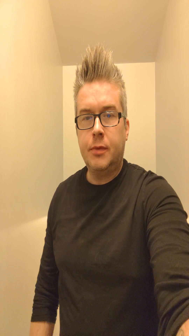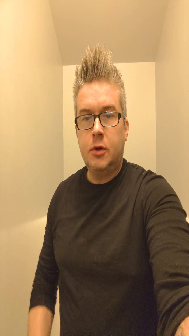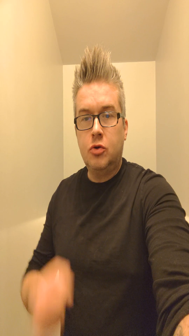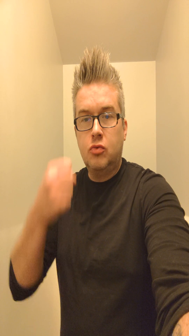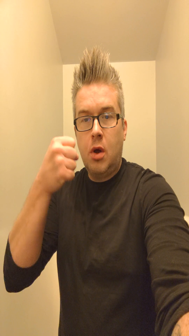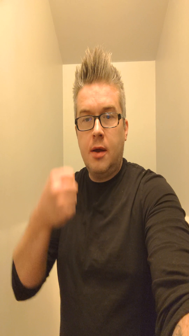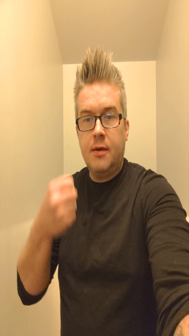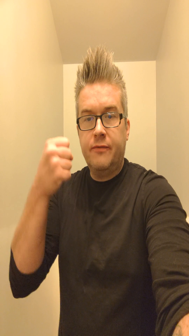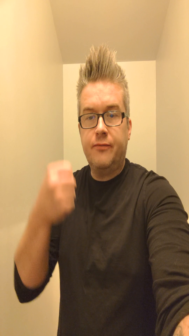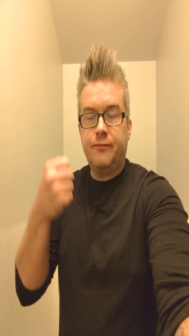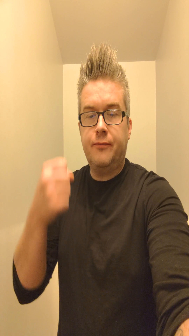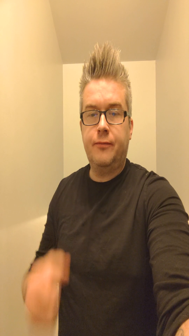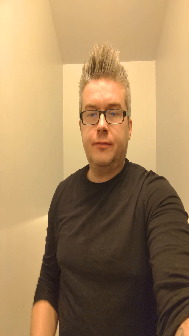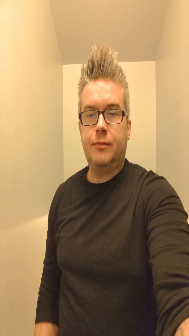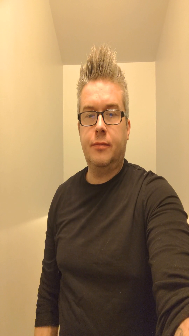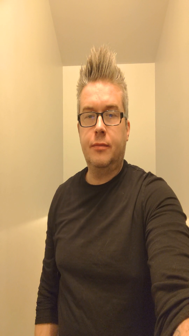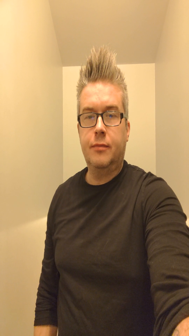car